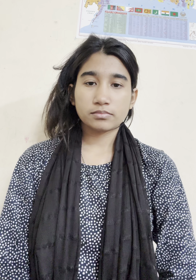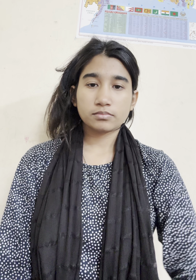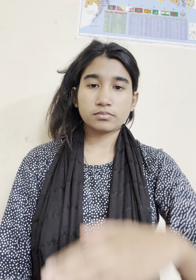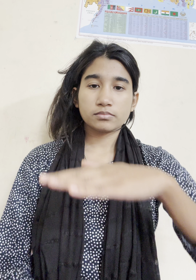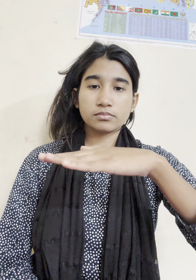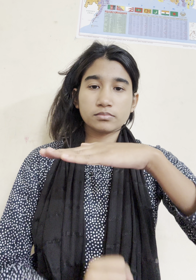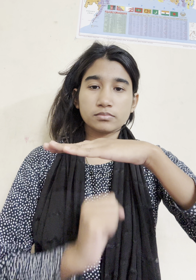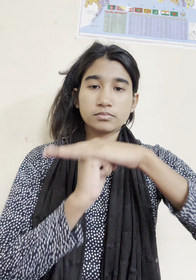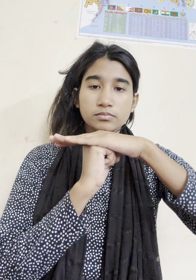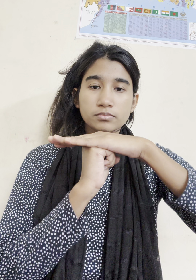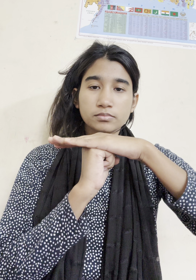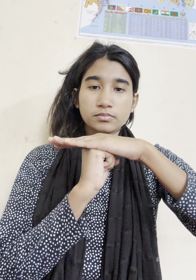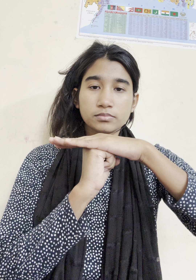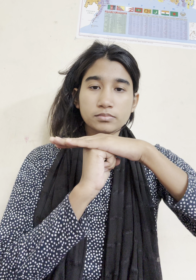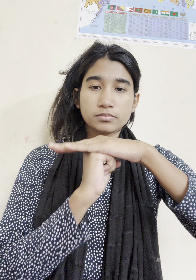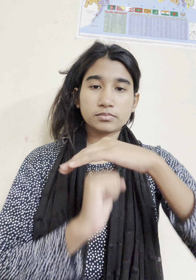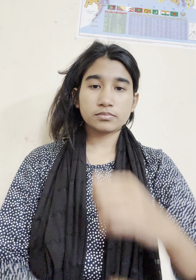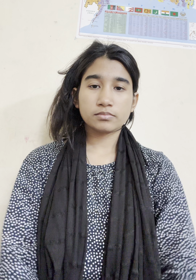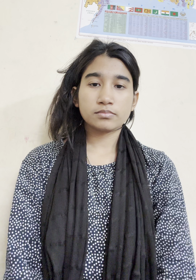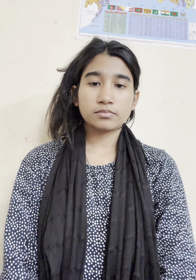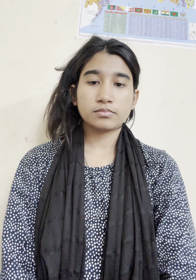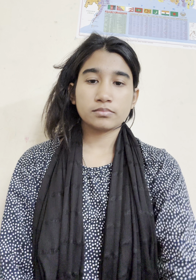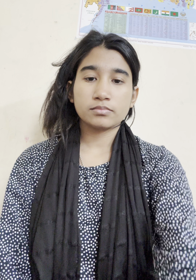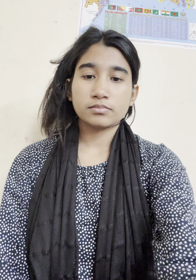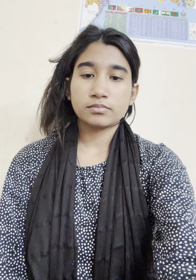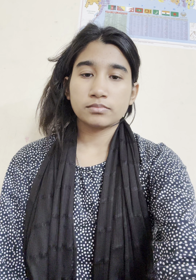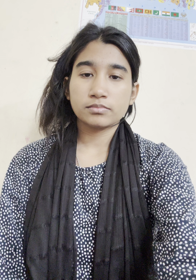সমর্থন